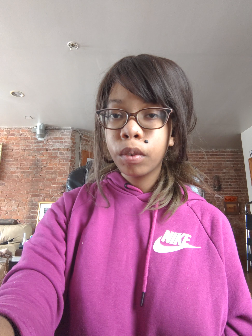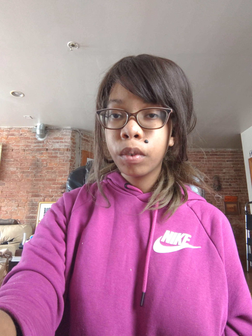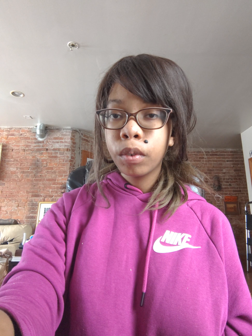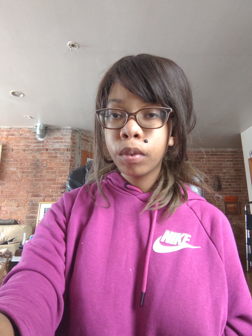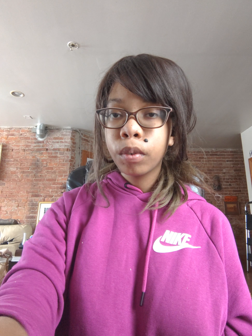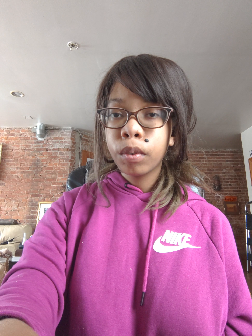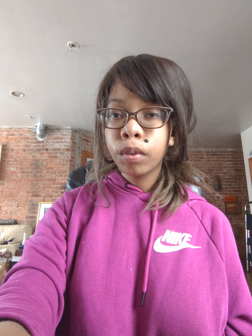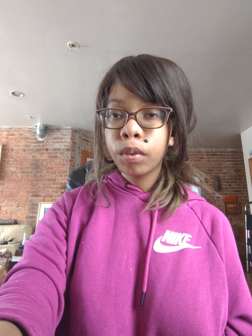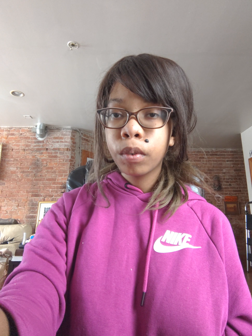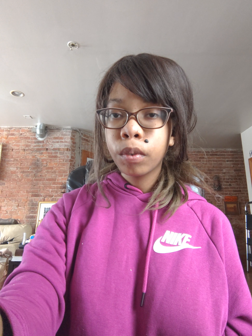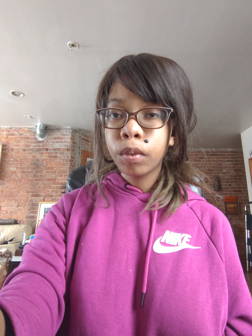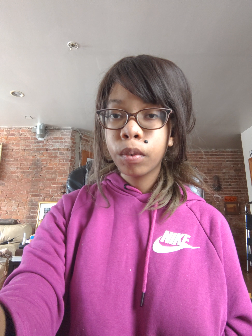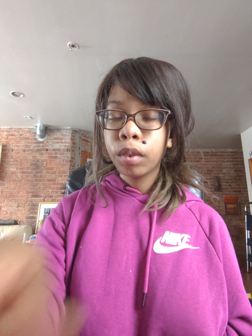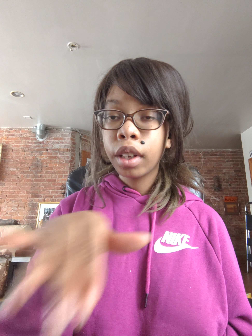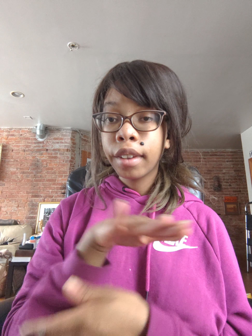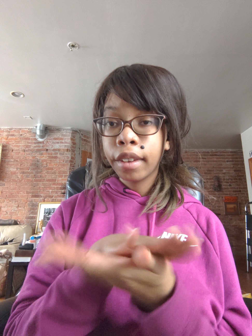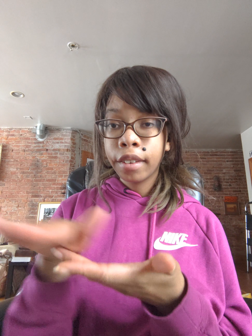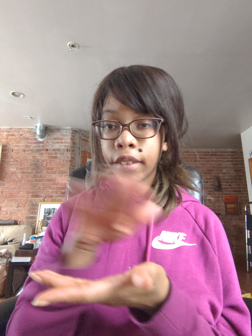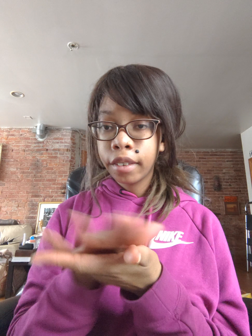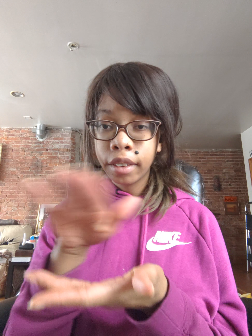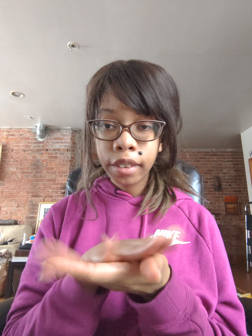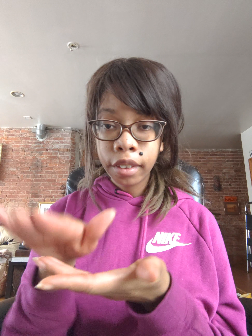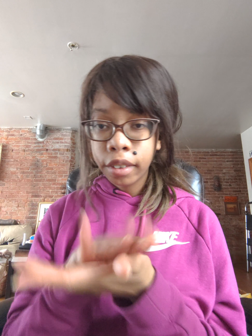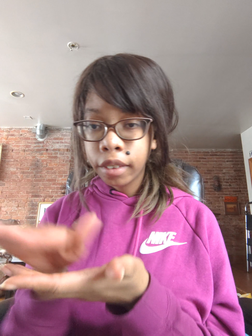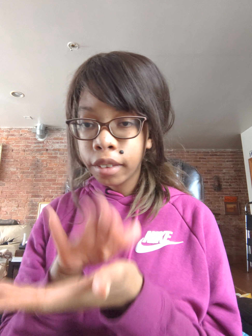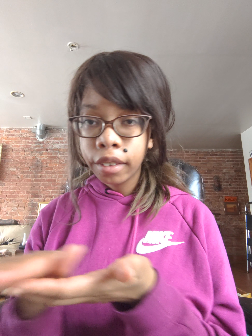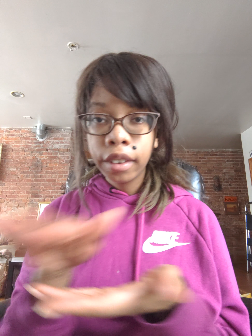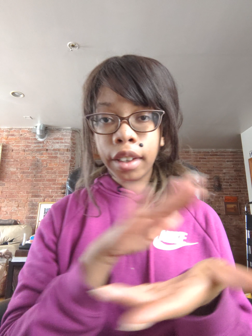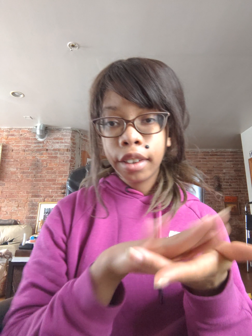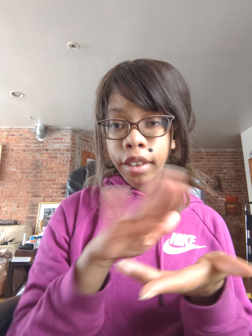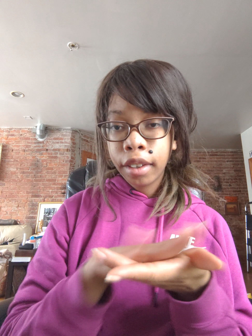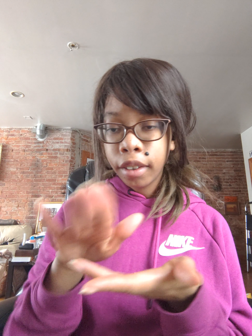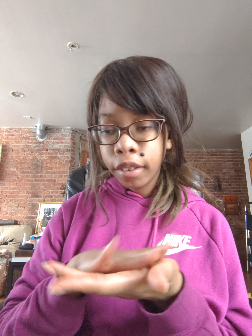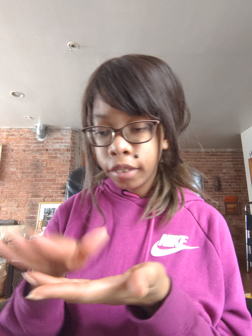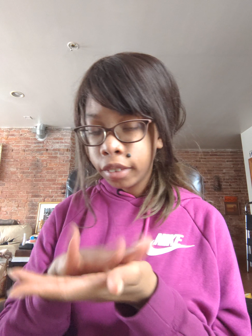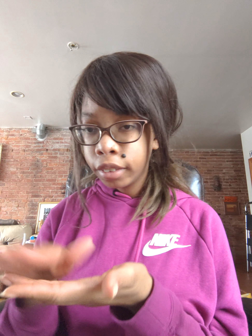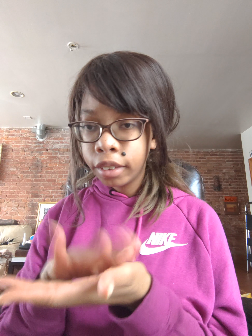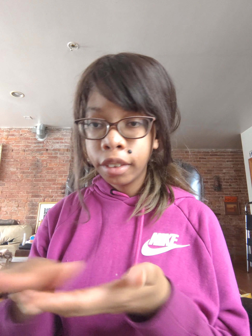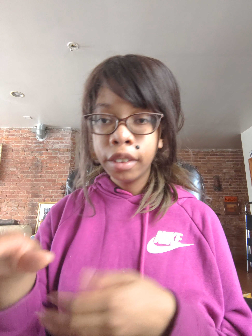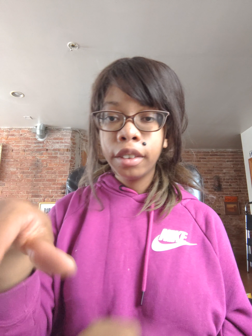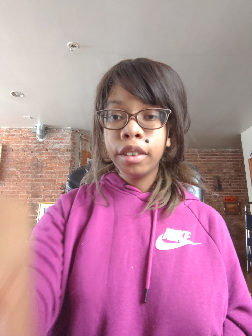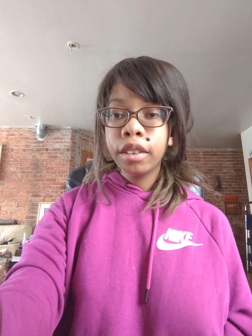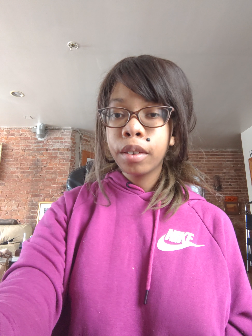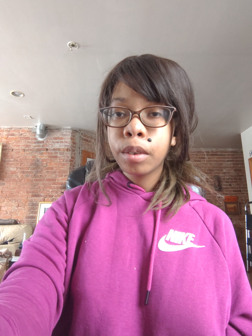clean